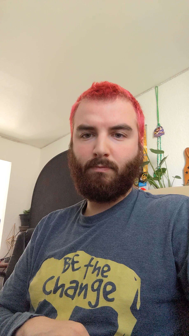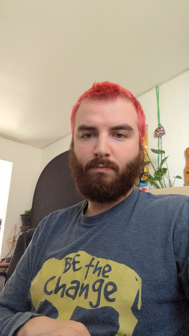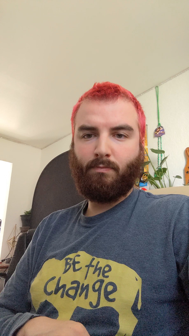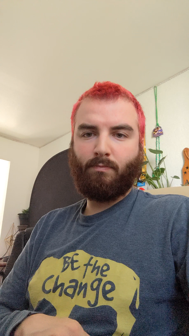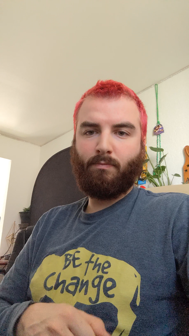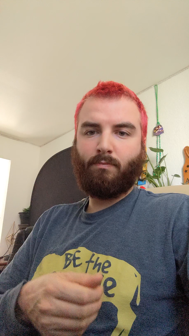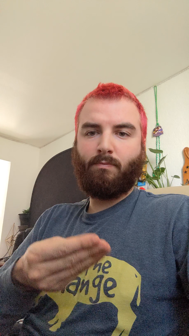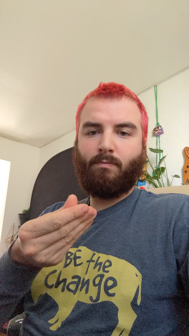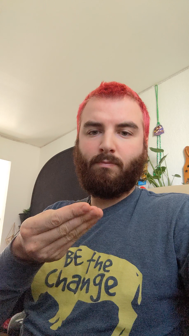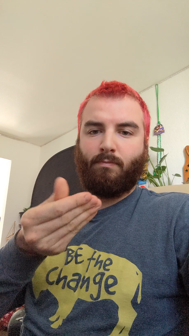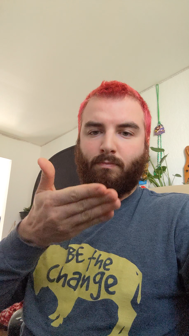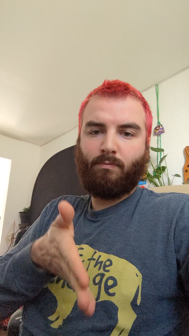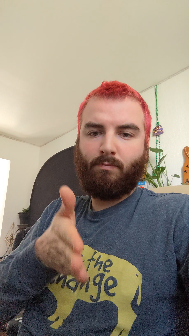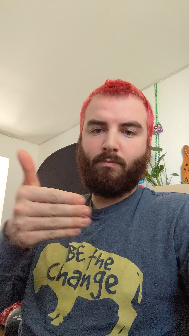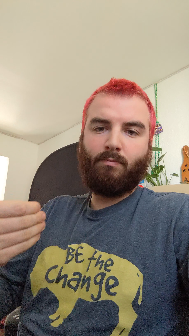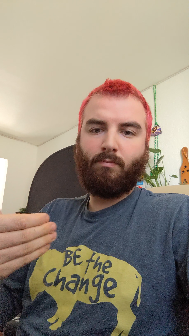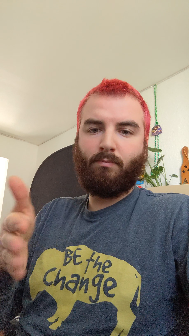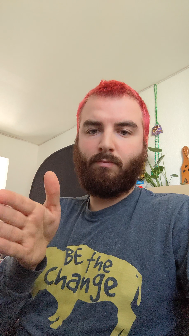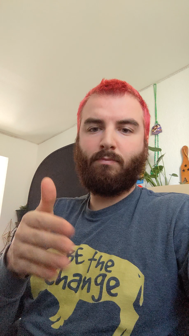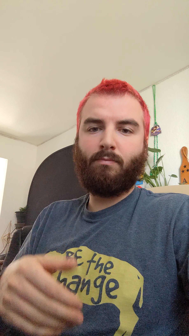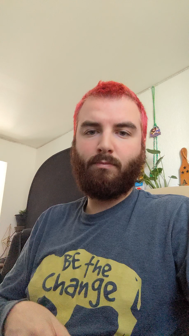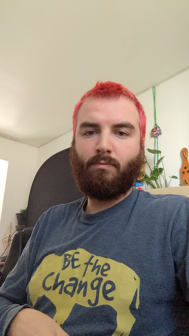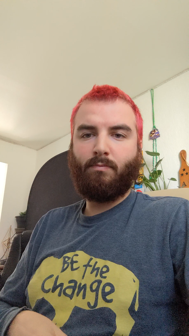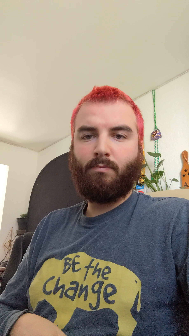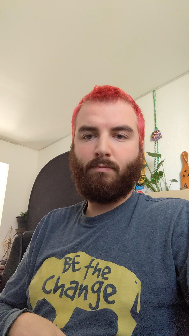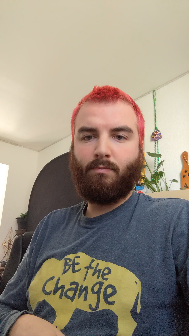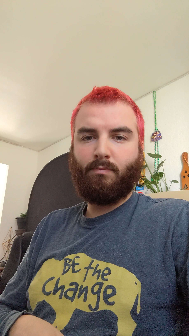sandbox